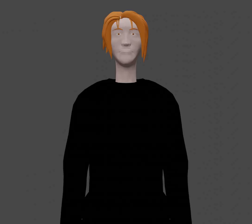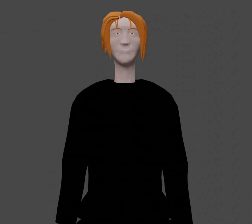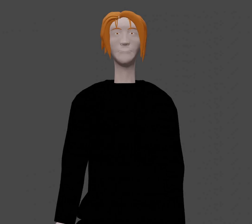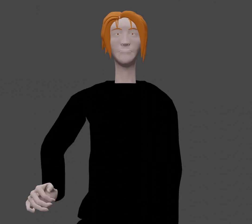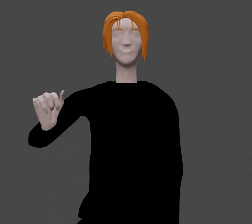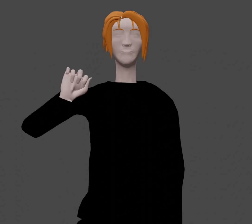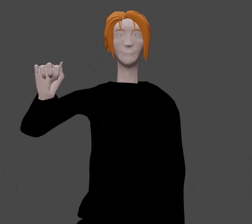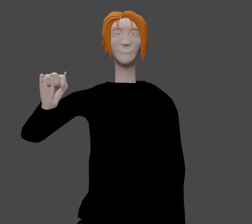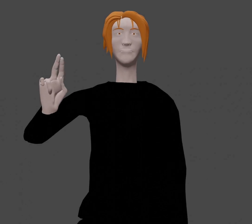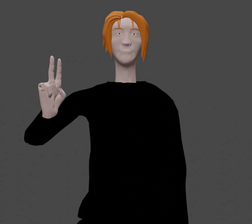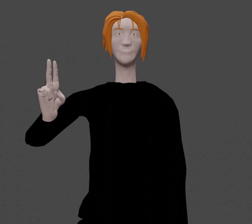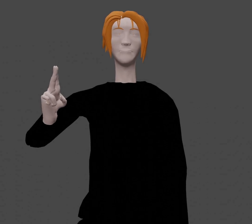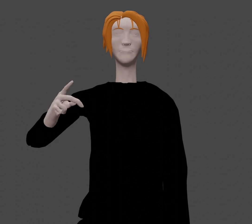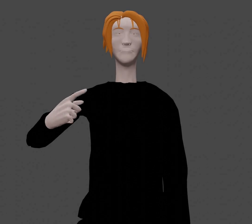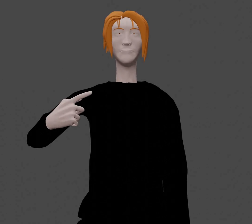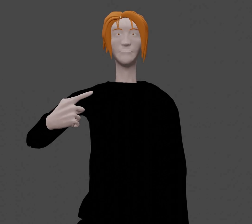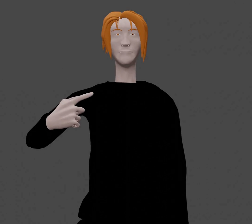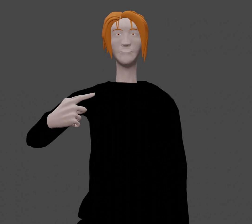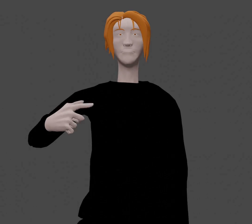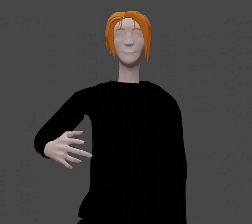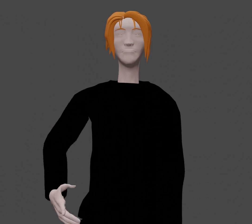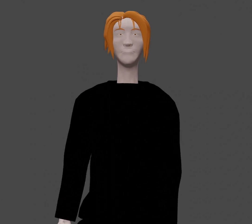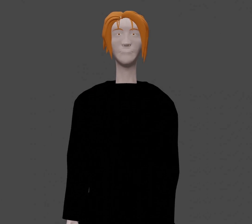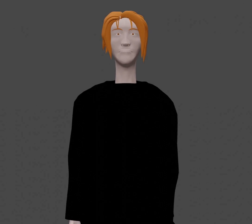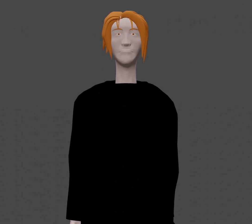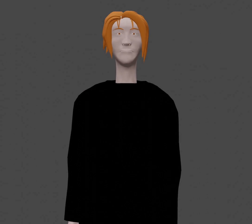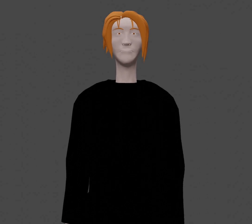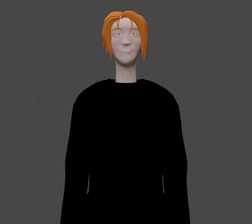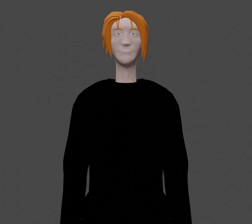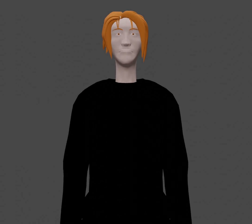August